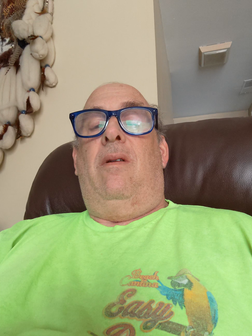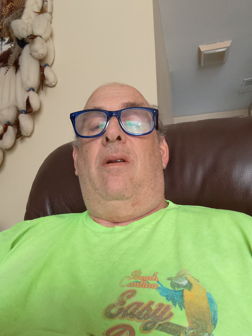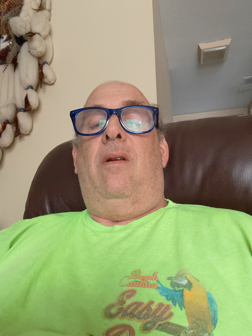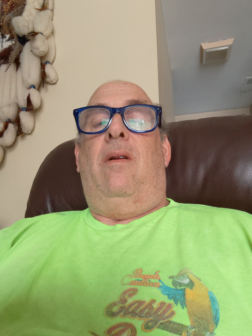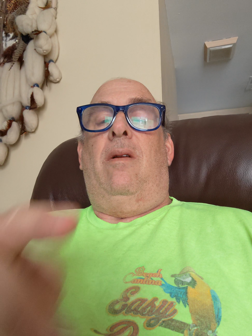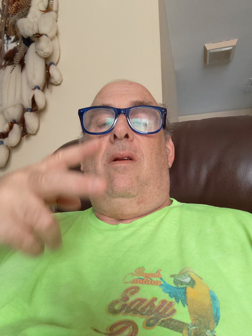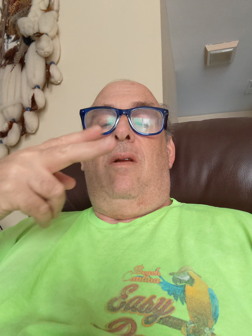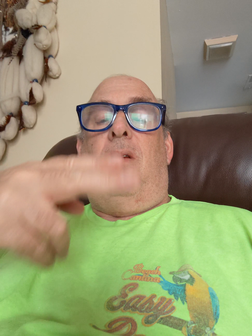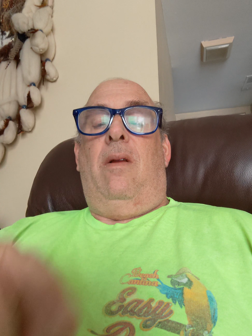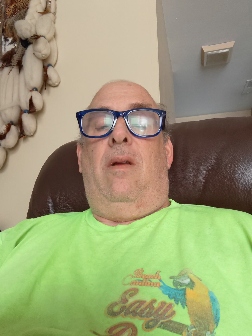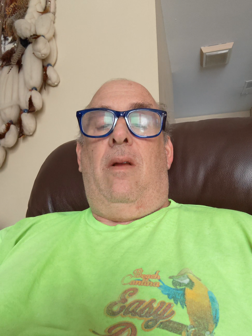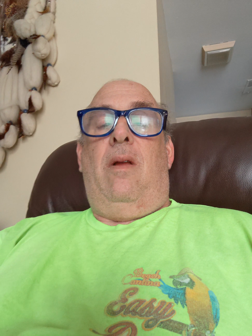cut